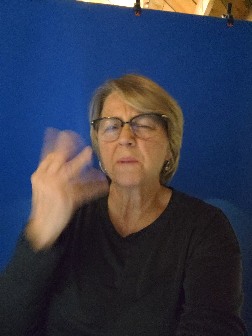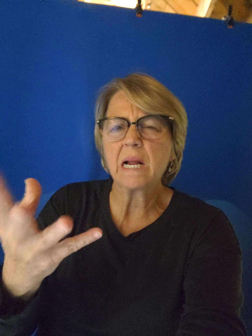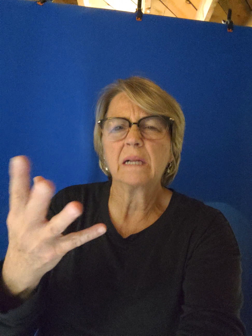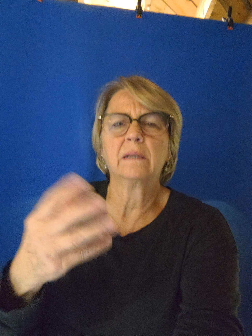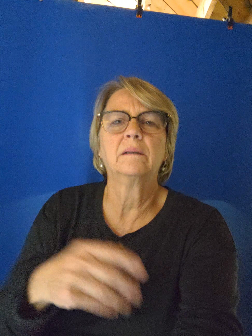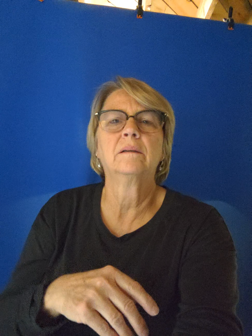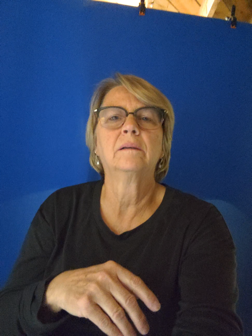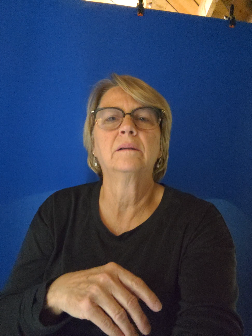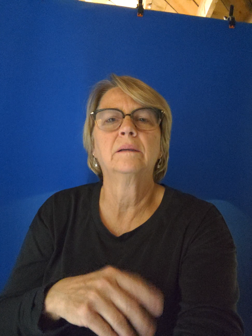many